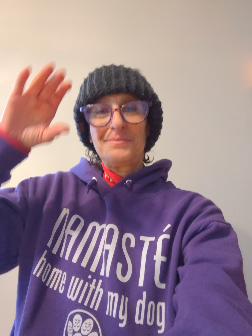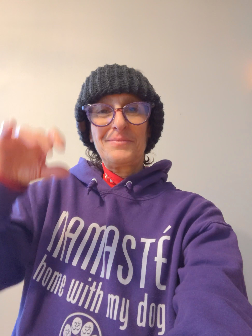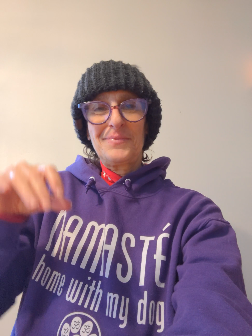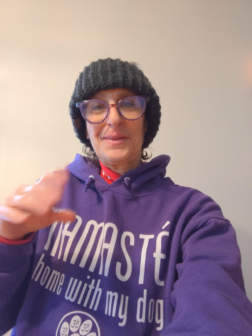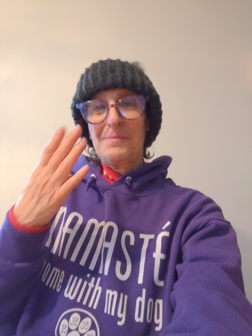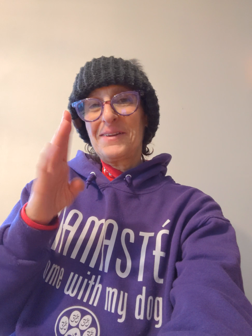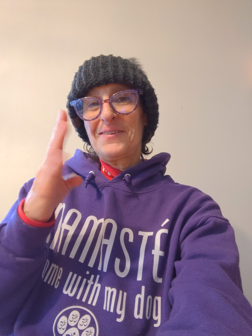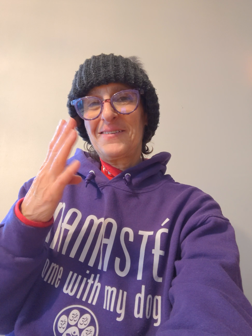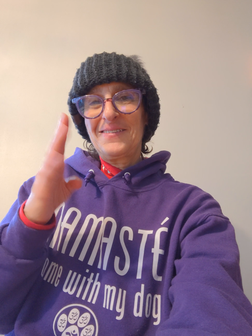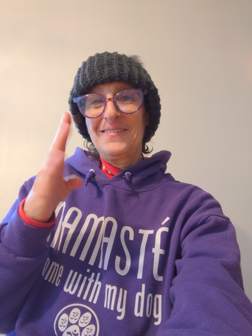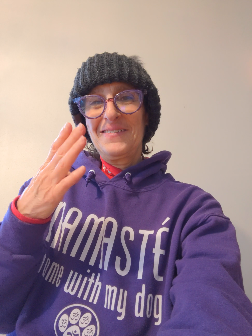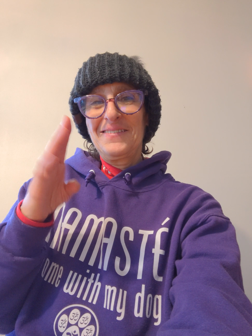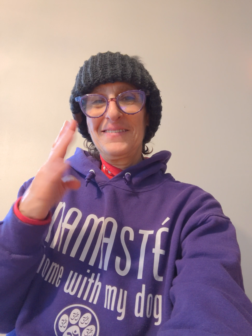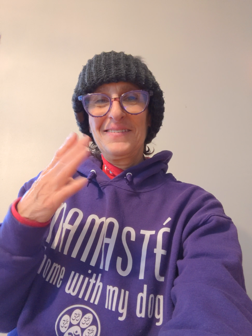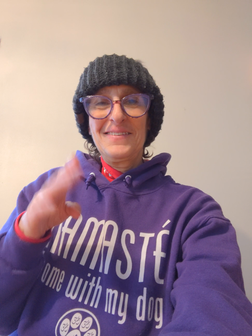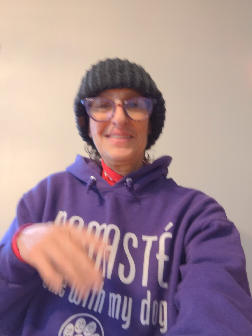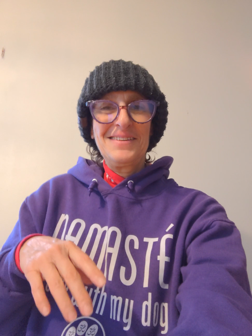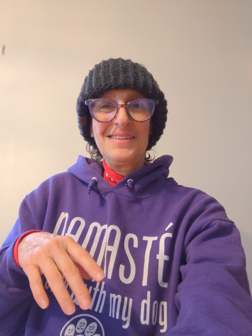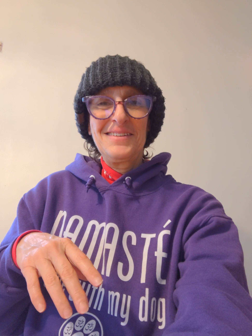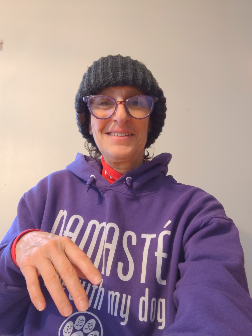blue